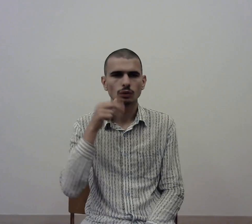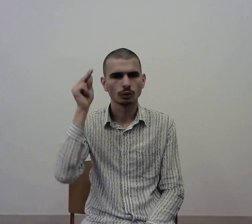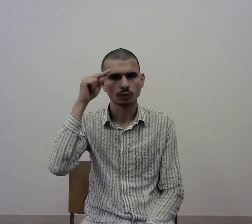öyrənmək